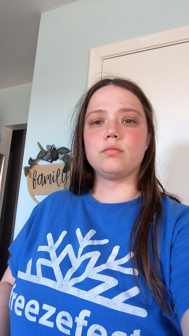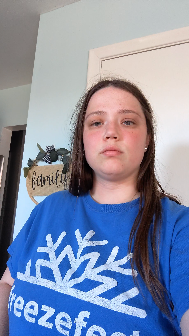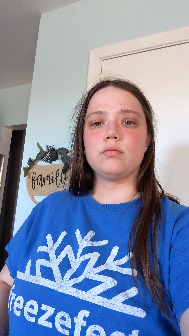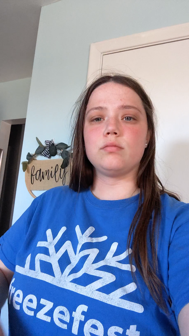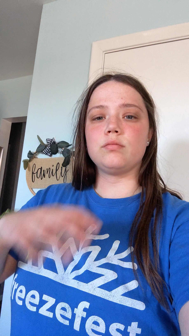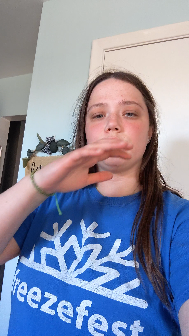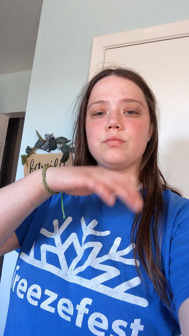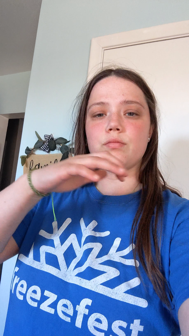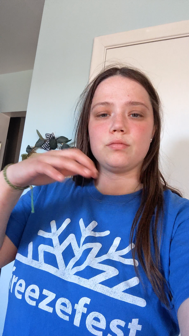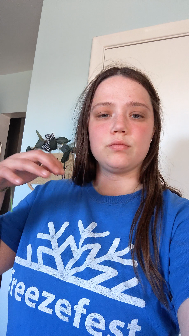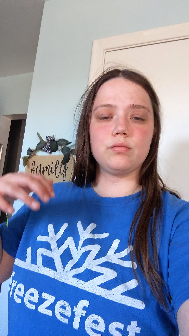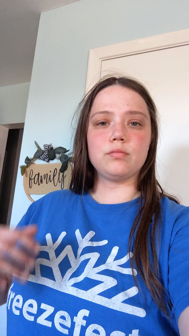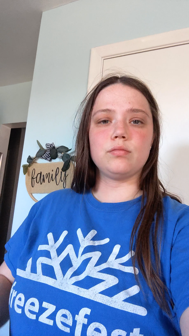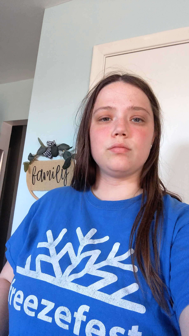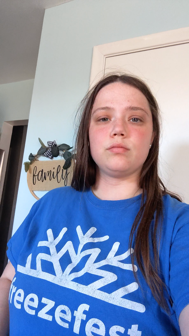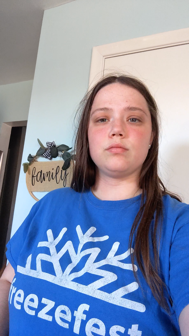grapes